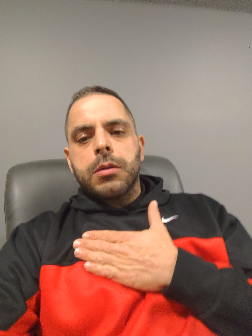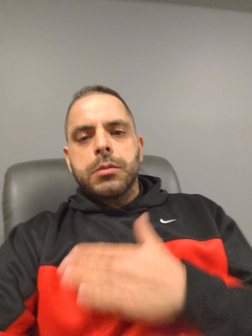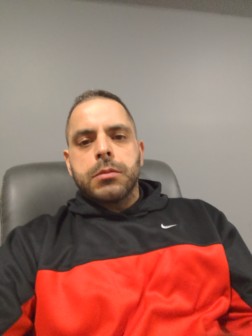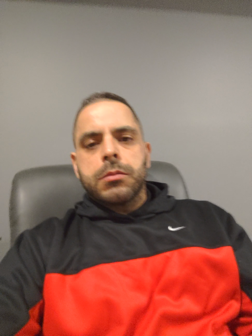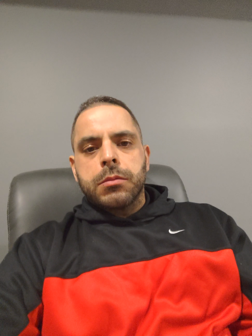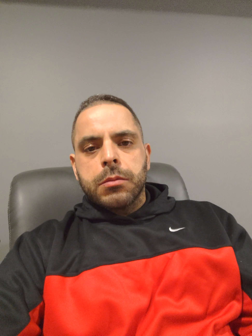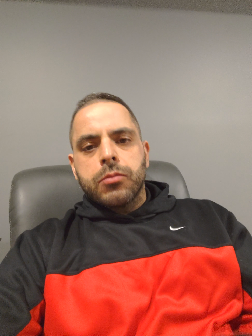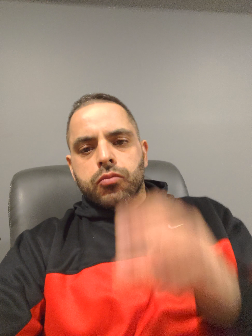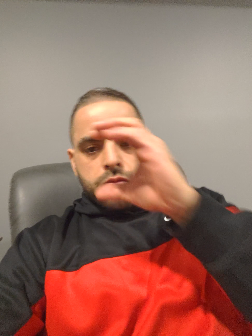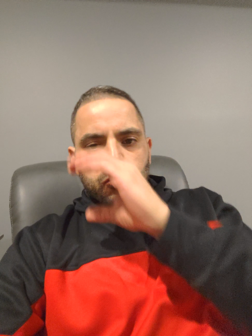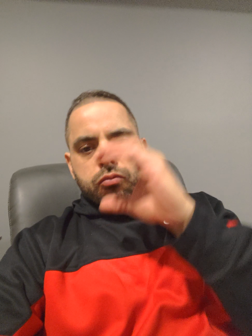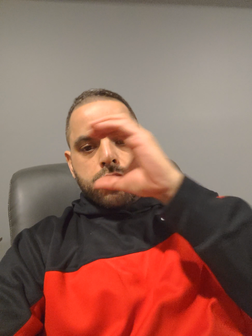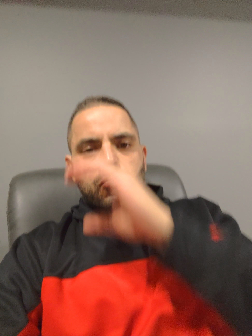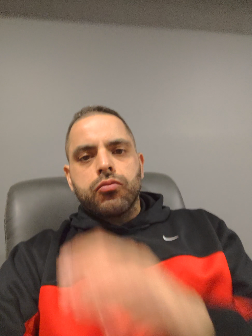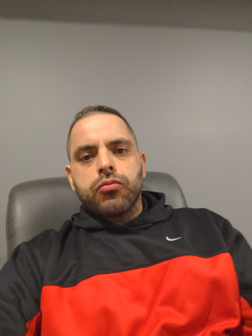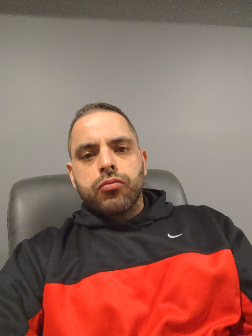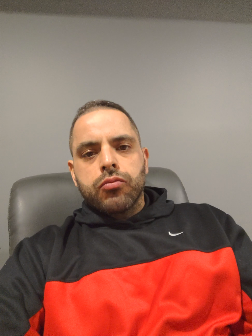look